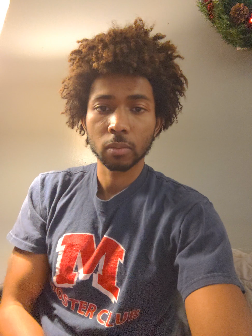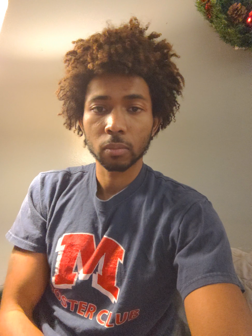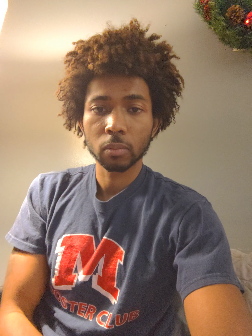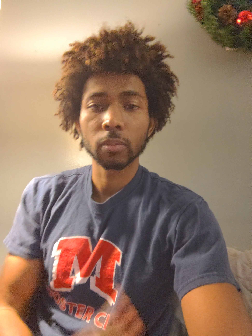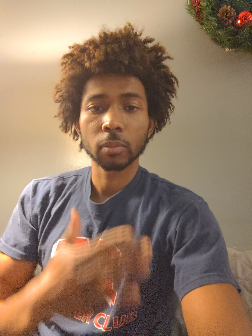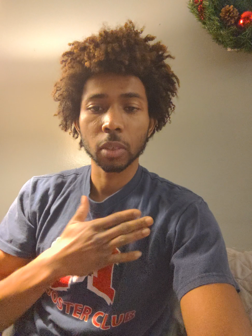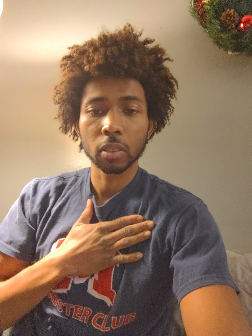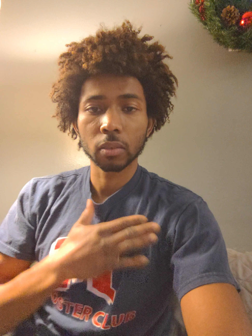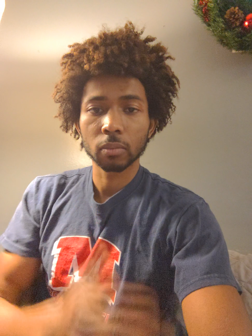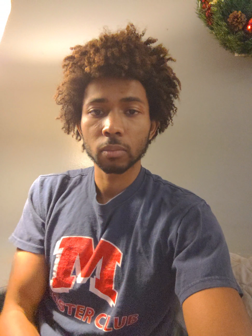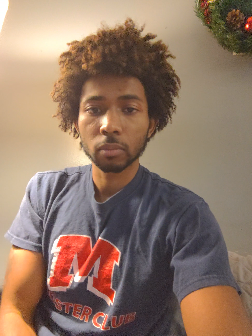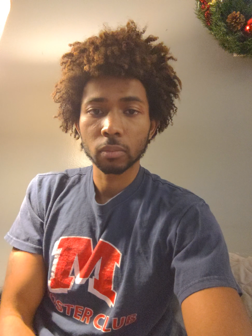my